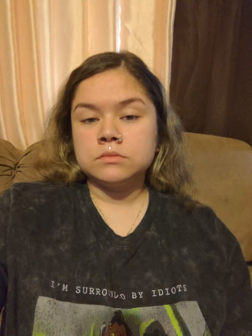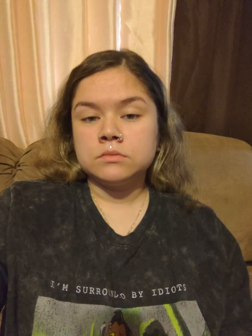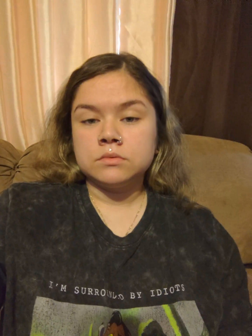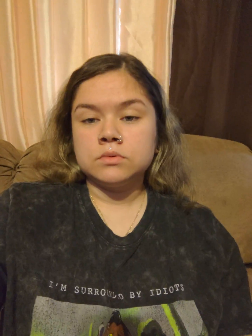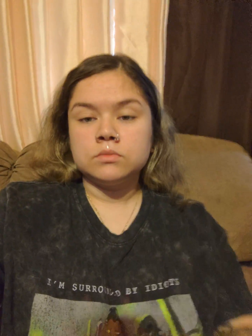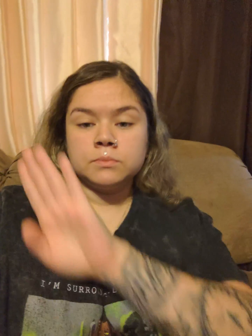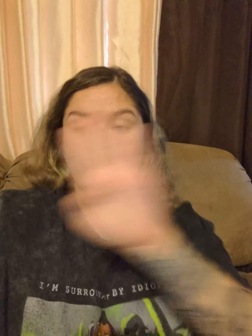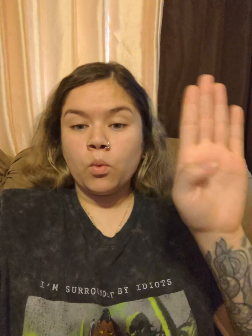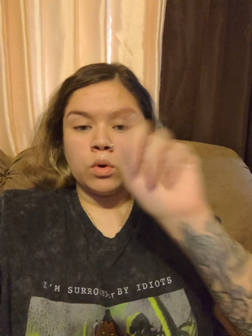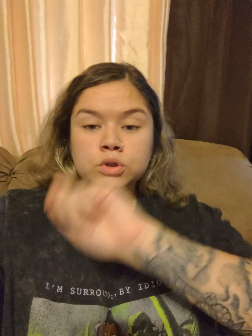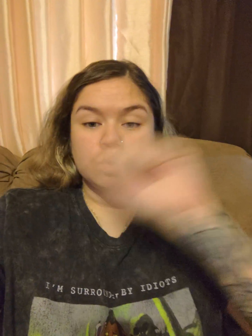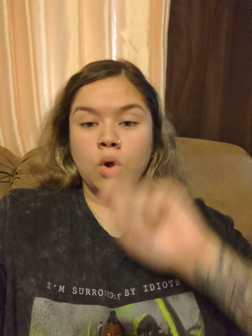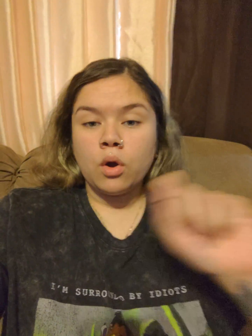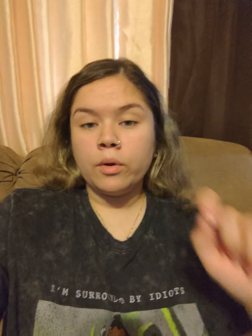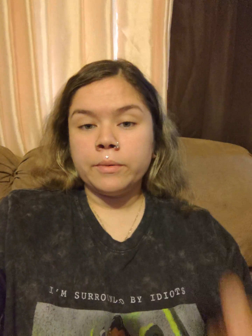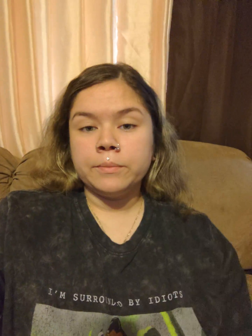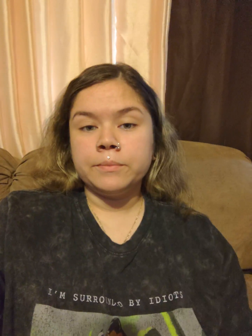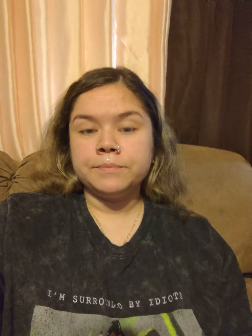chalk